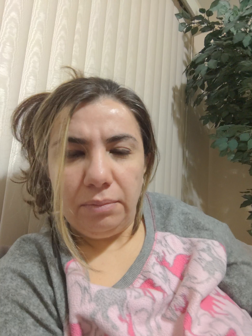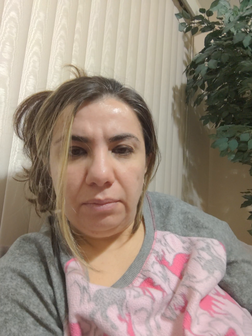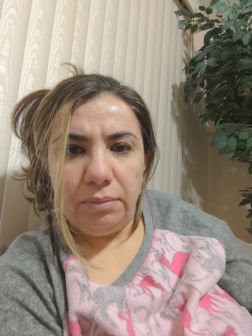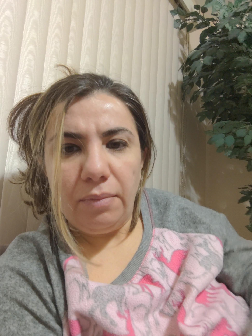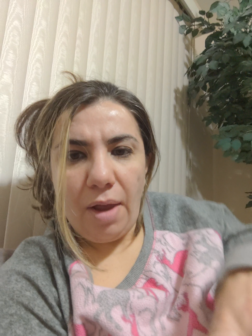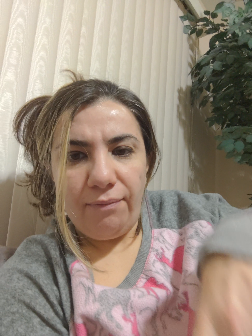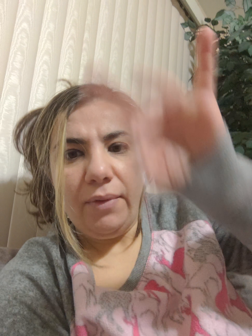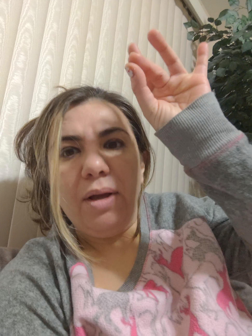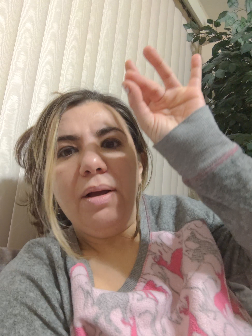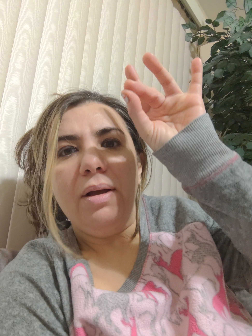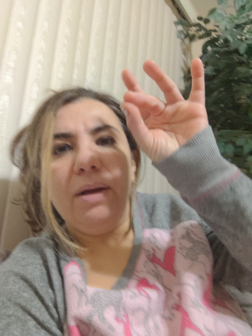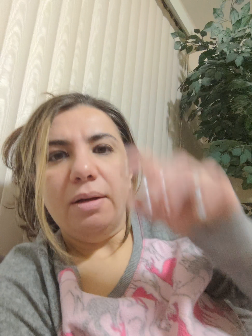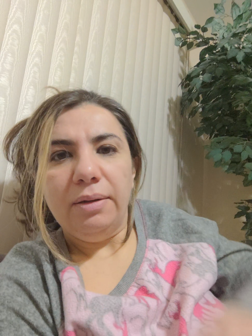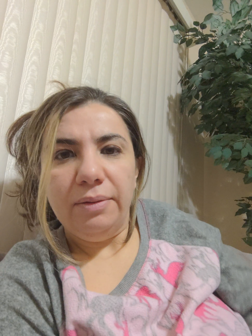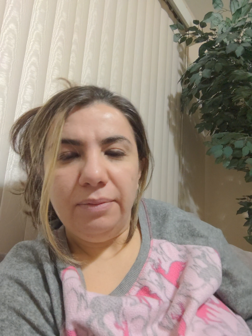find